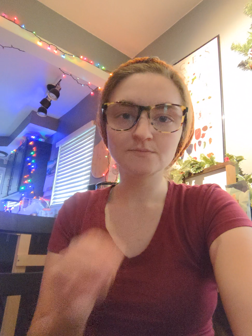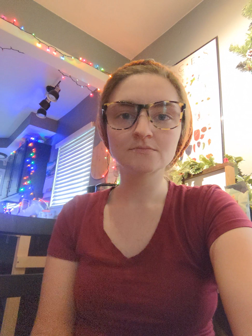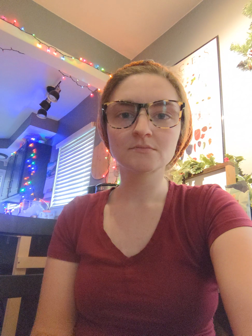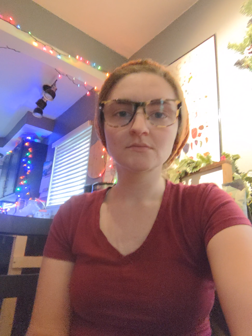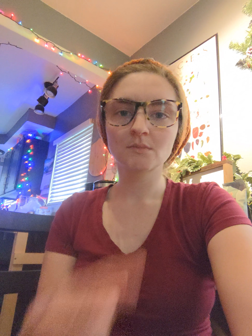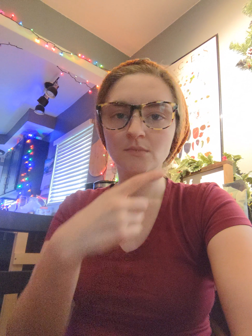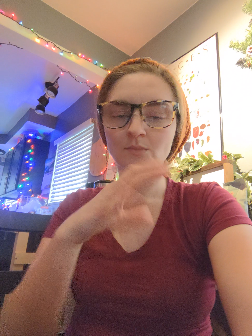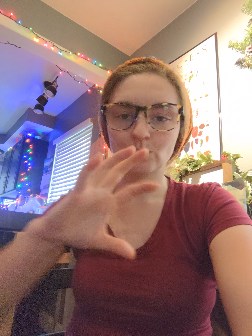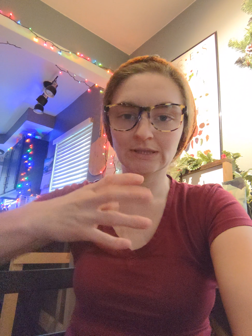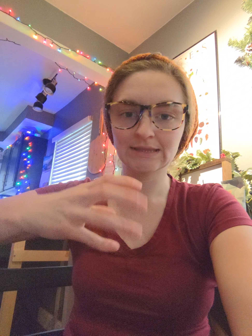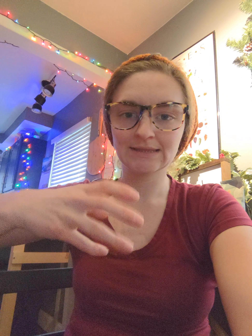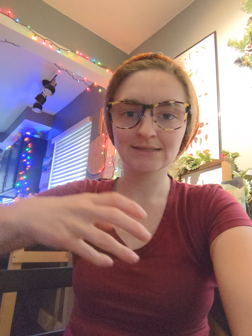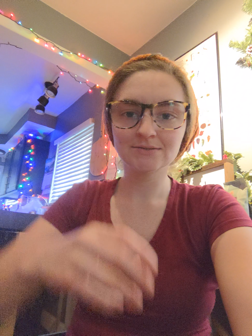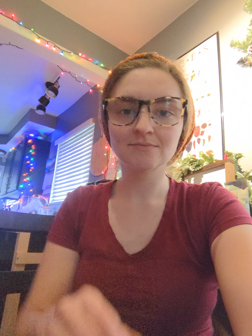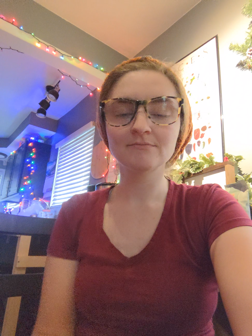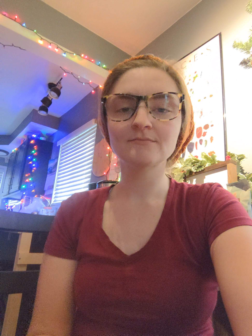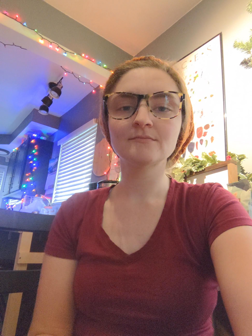dryer